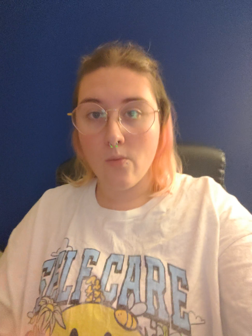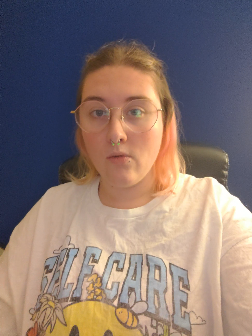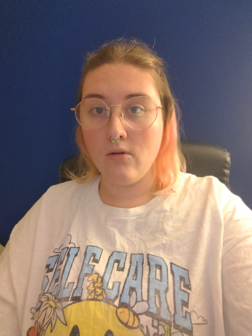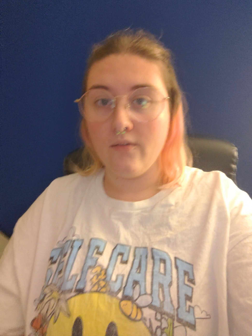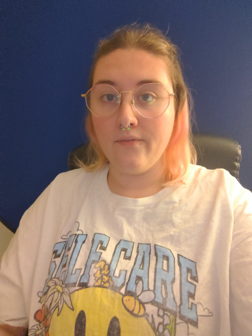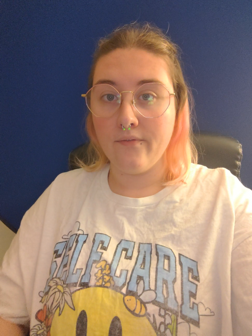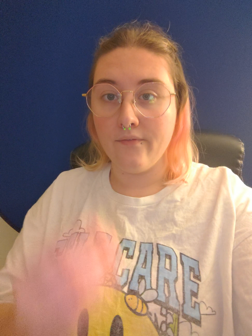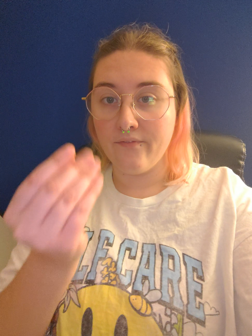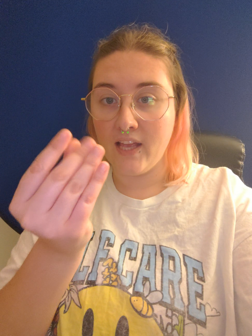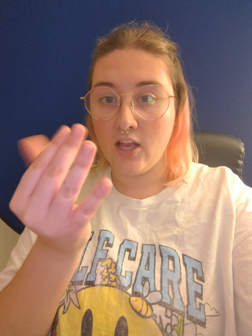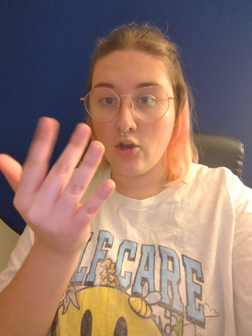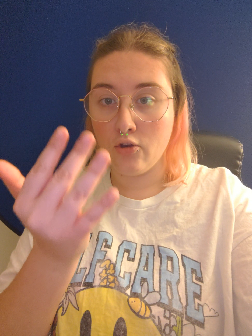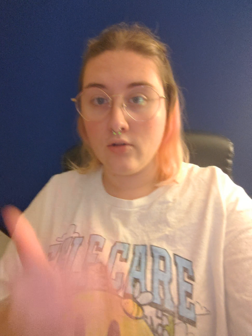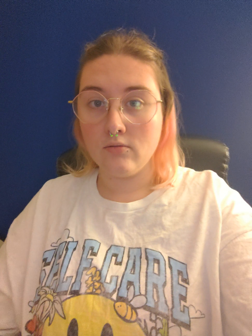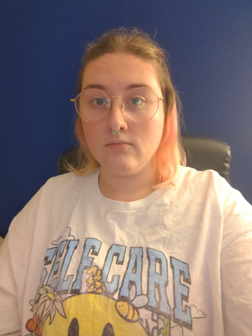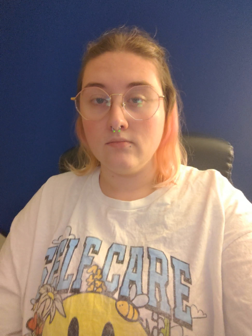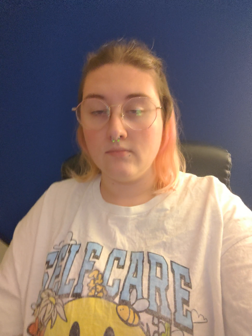finger